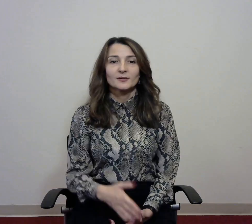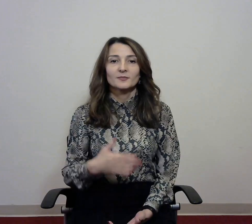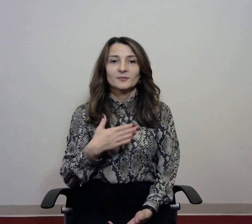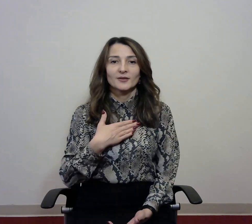mənim